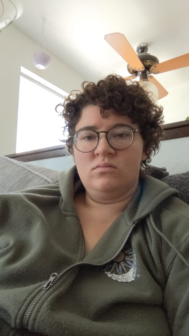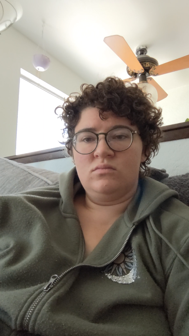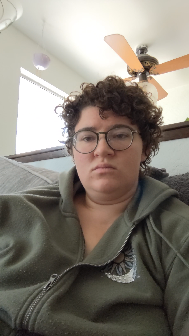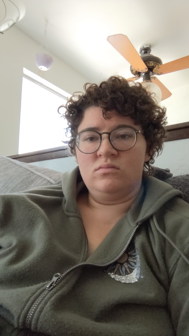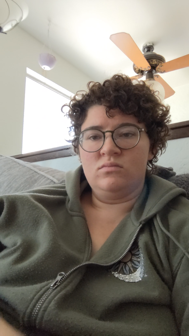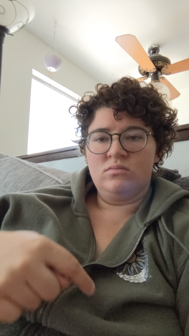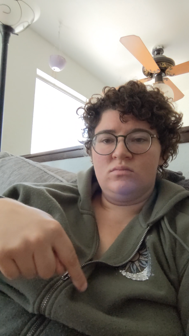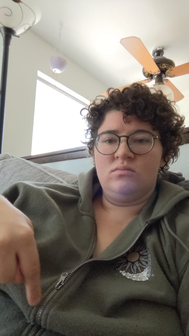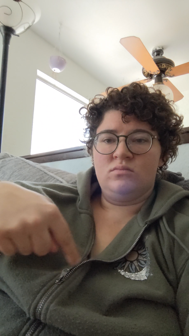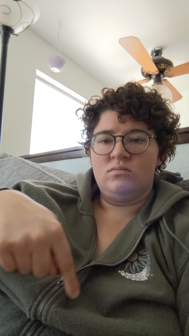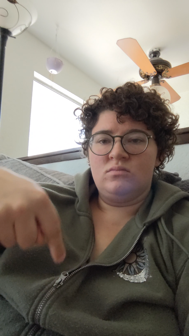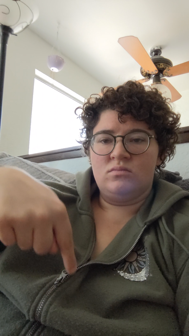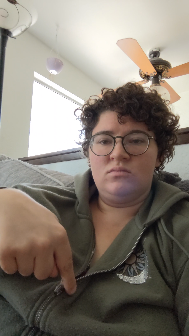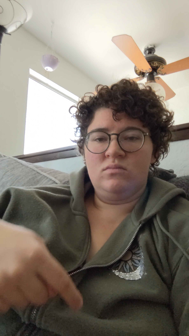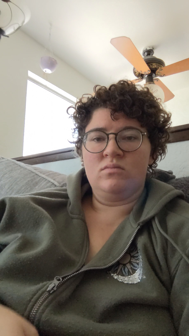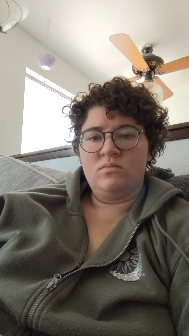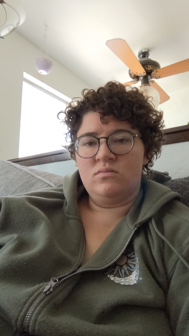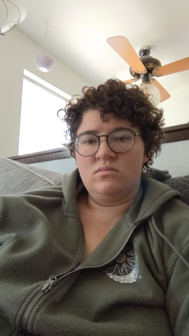belly button